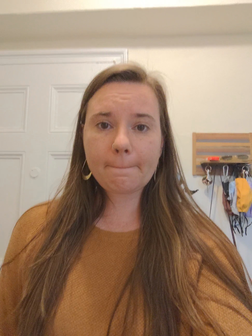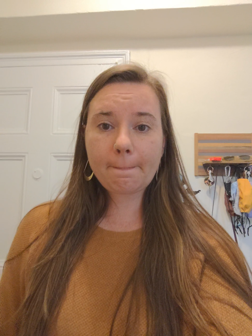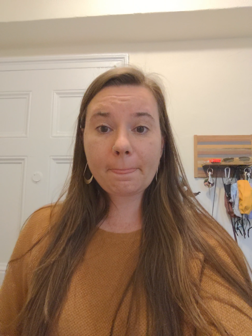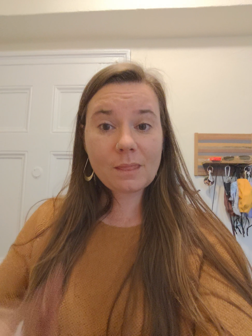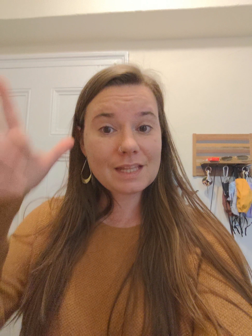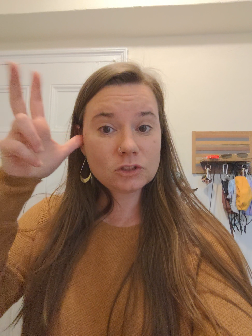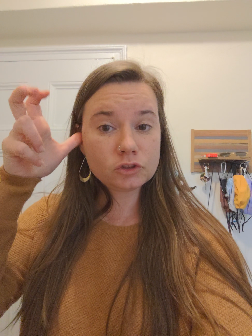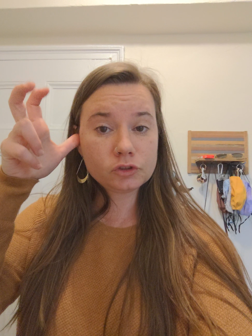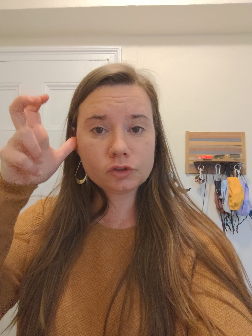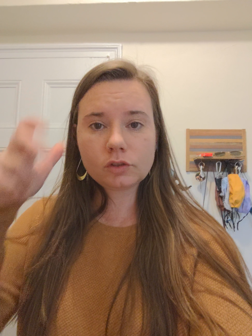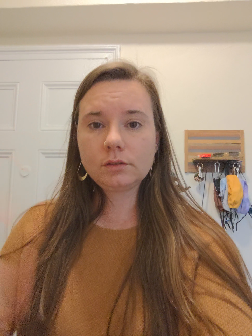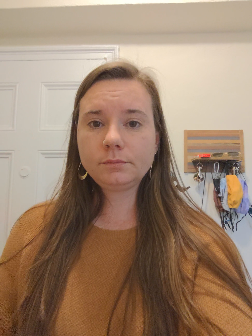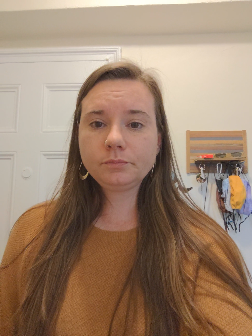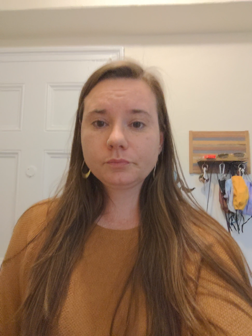hear